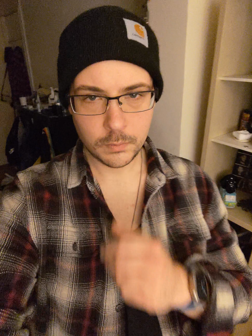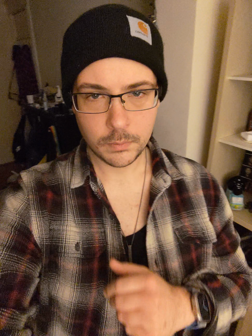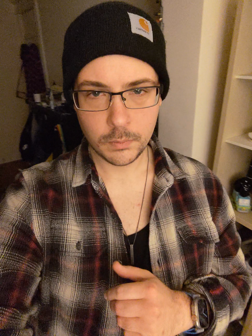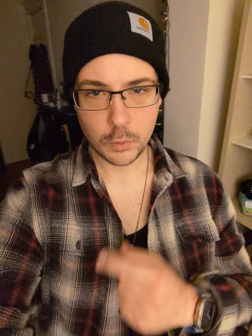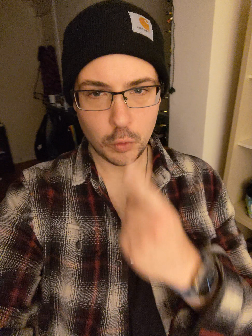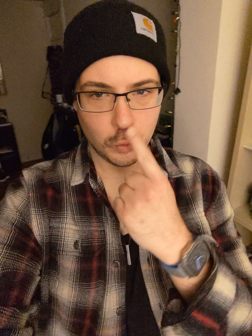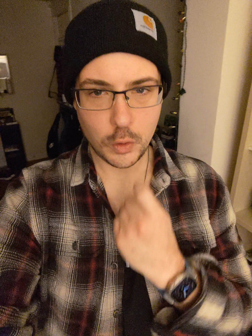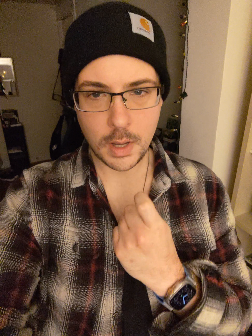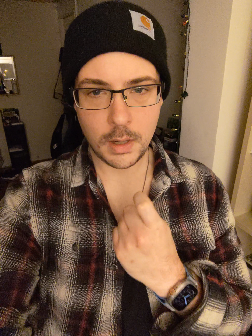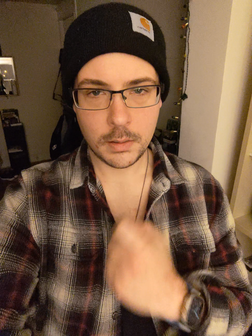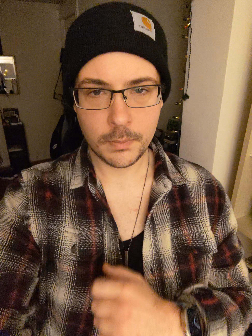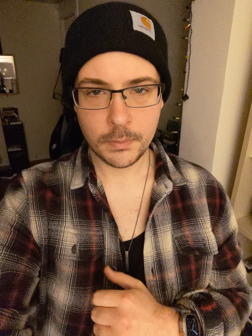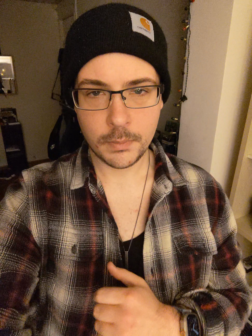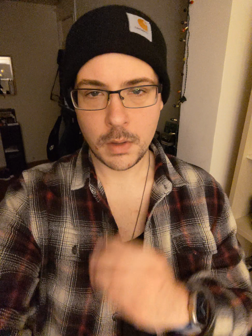red